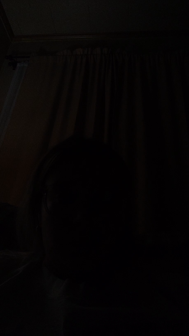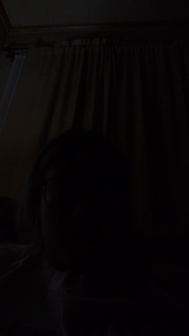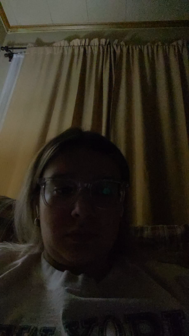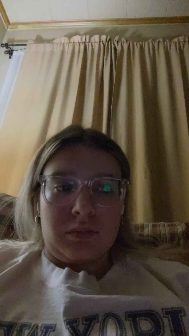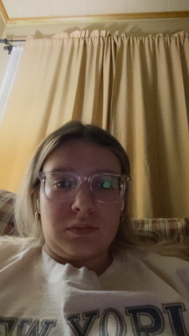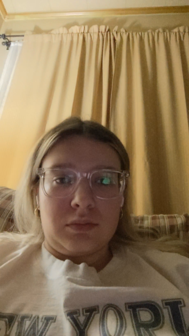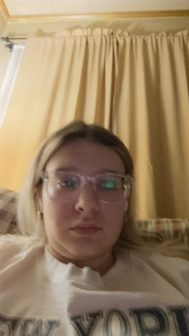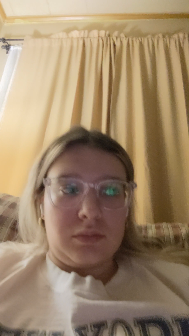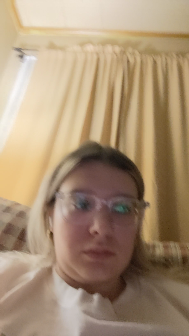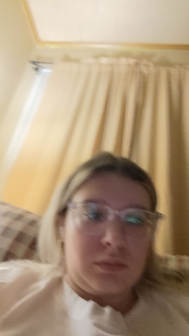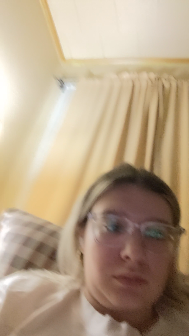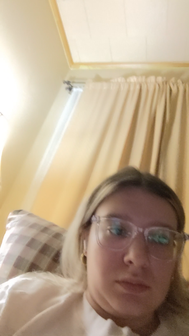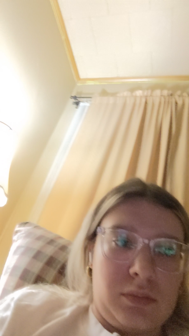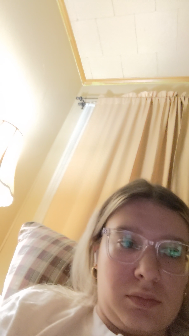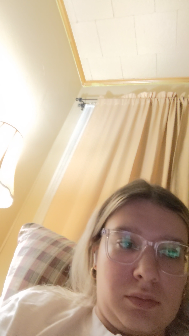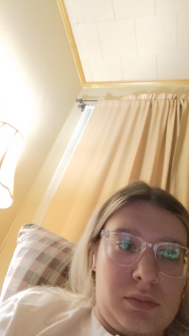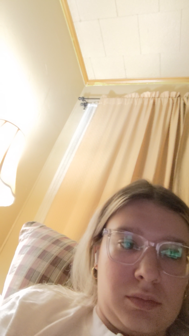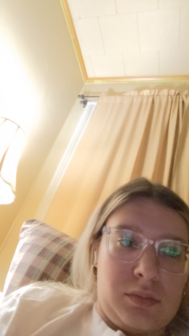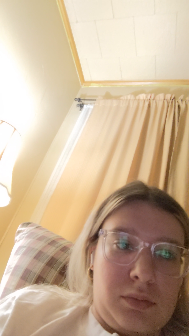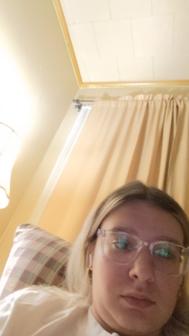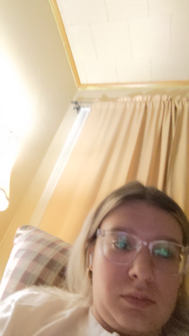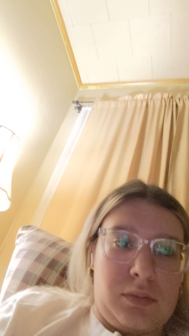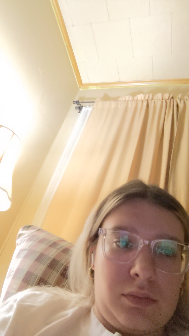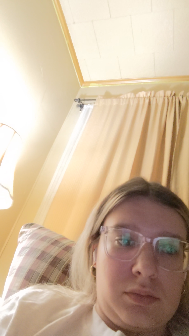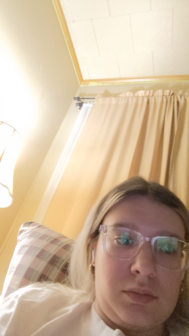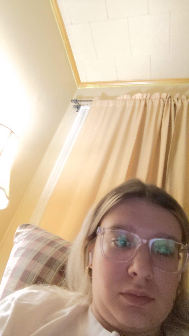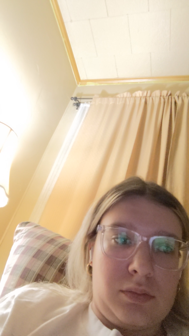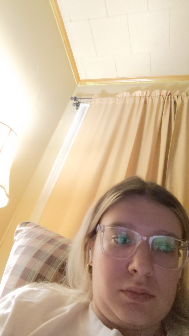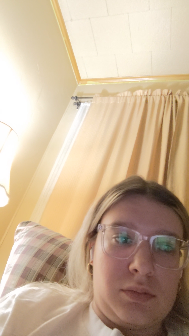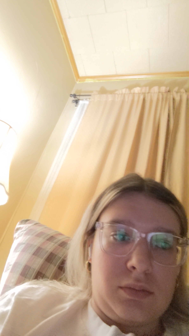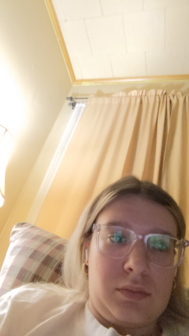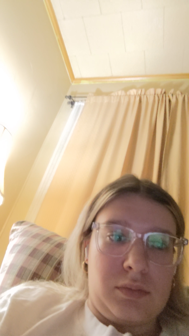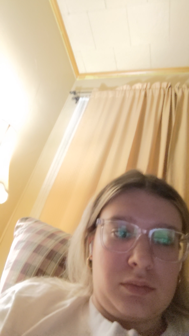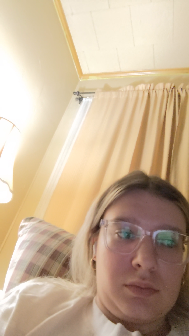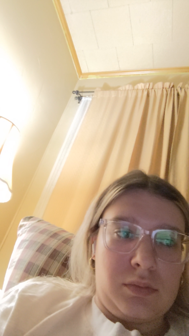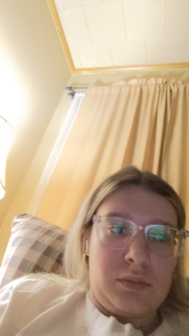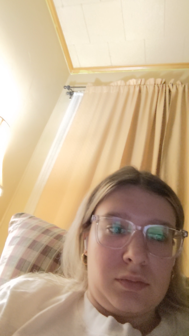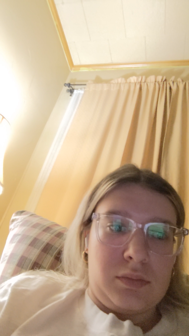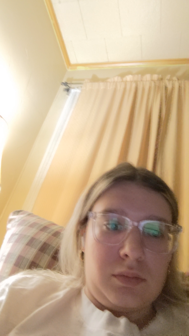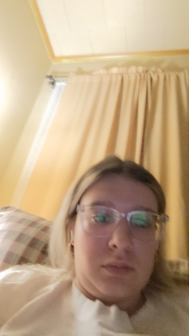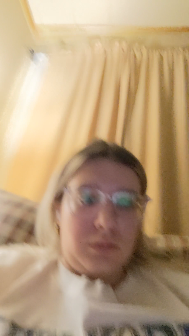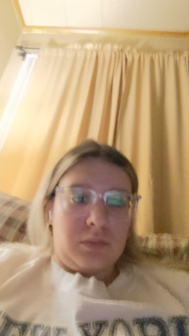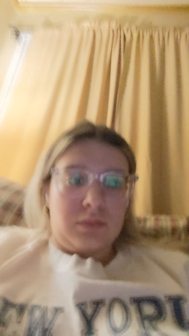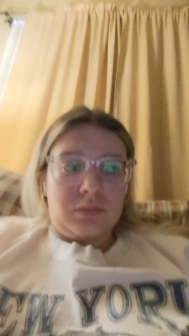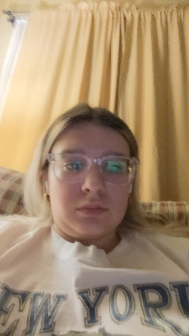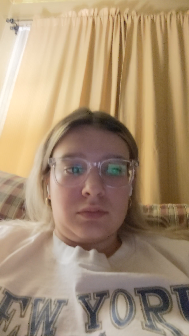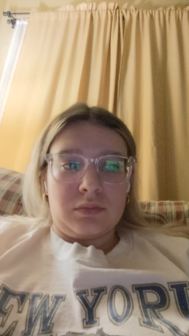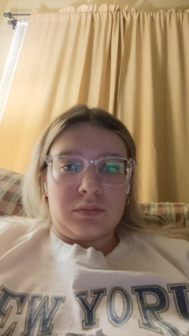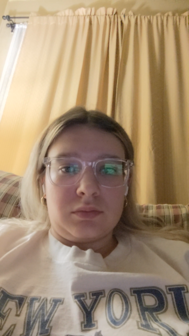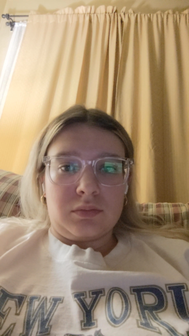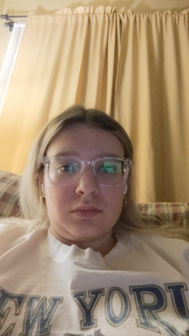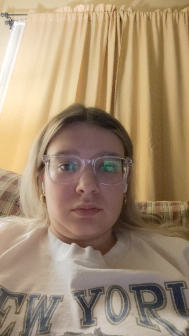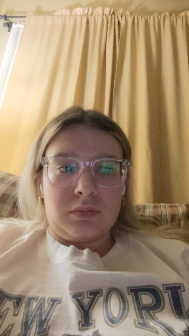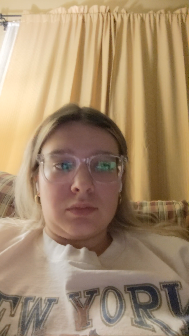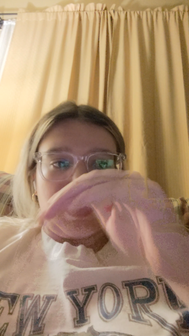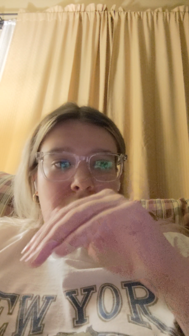night night